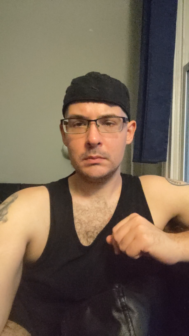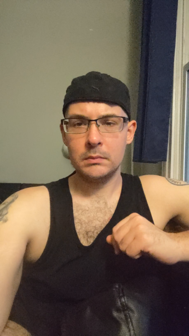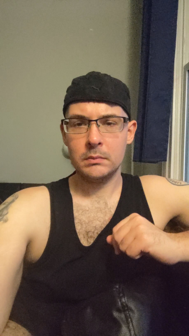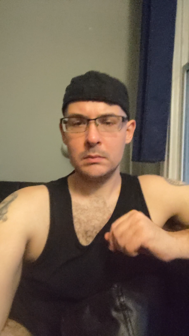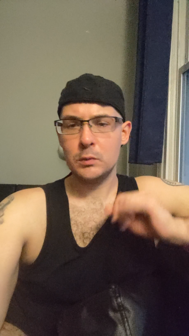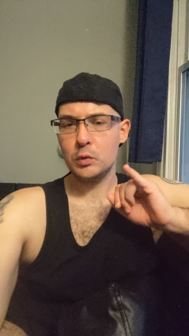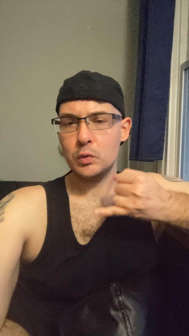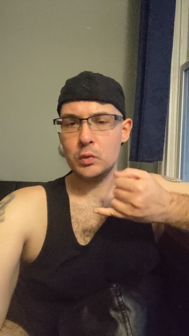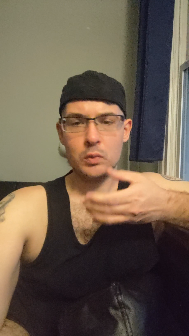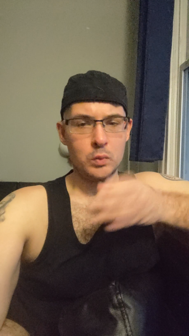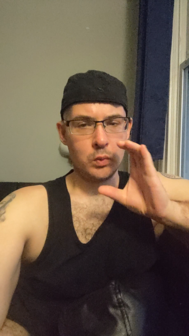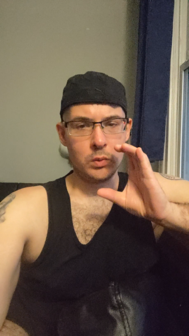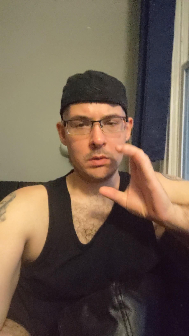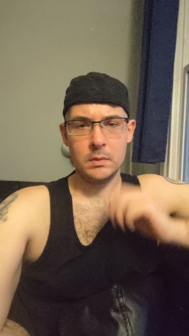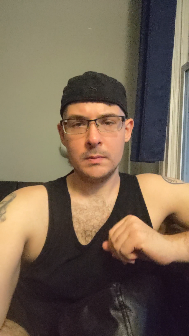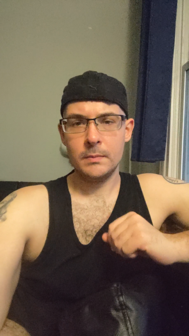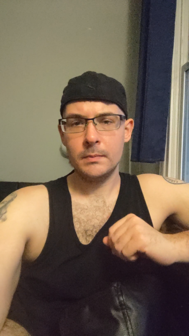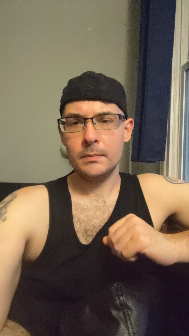juice